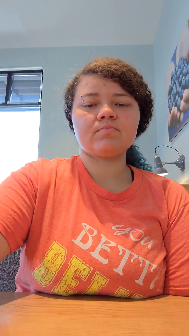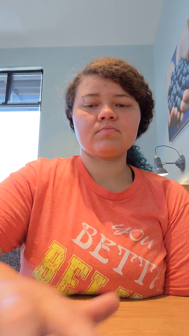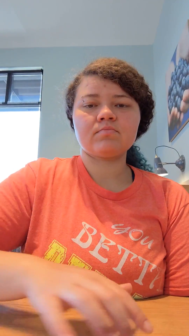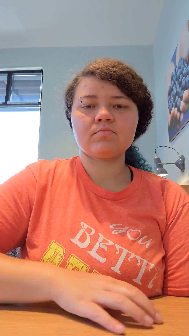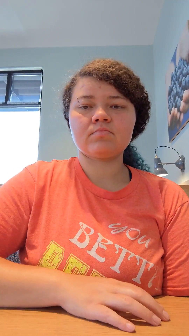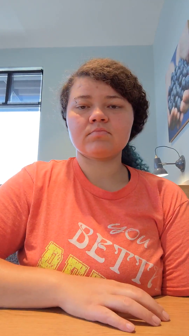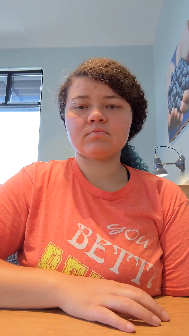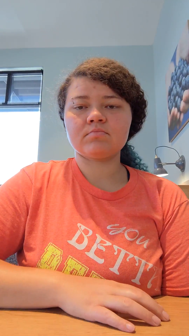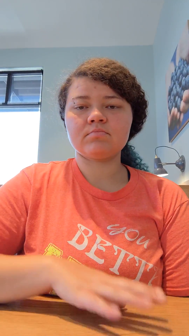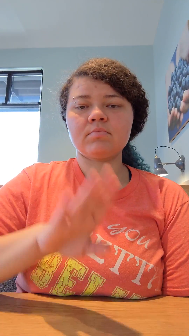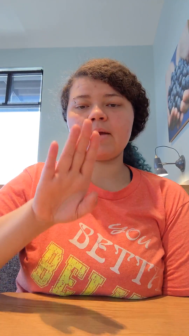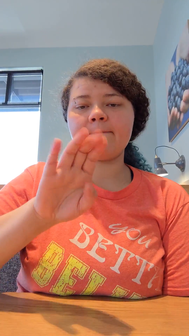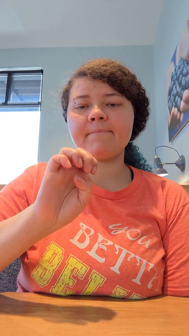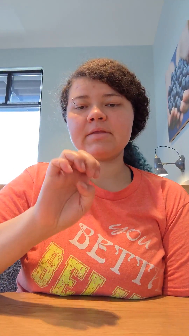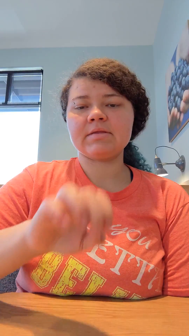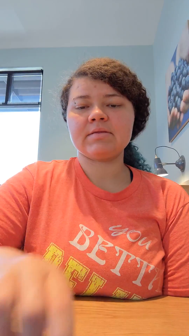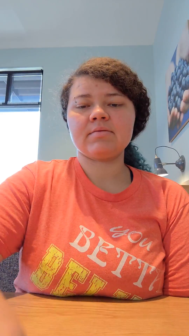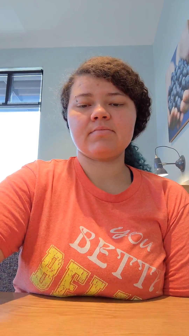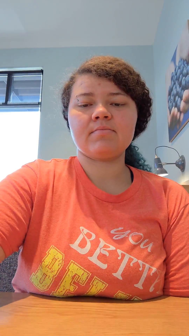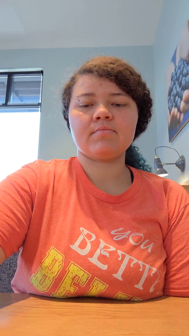be